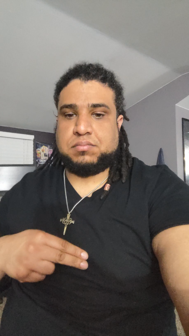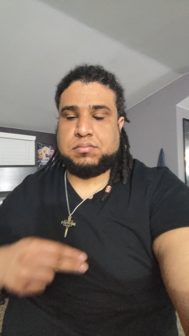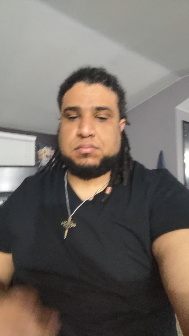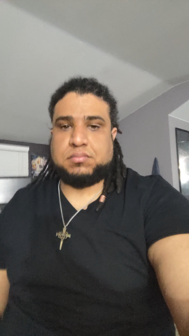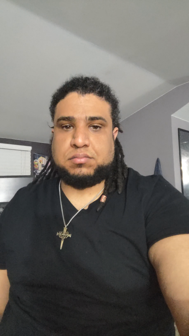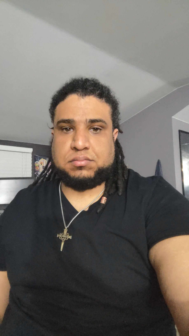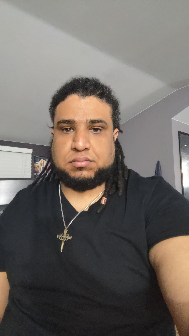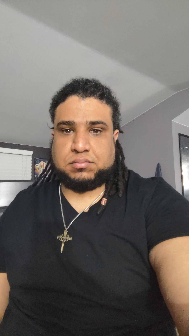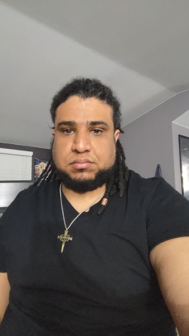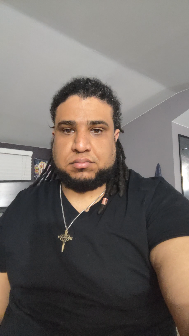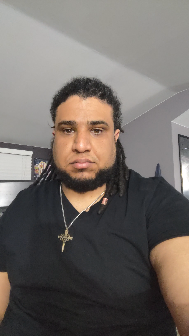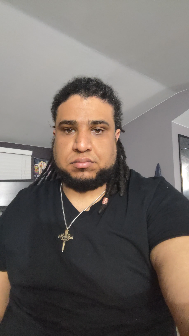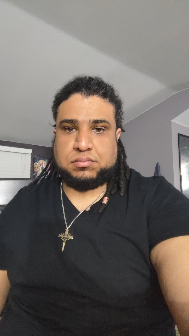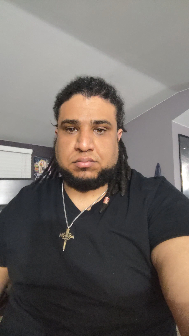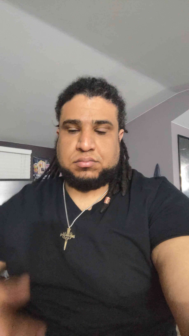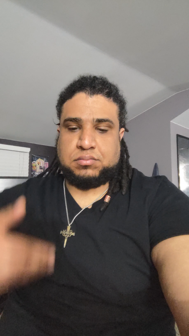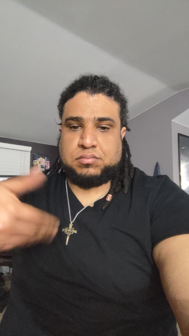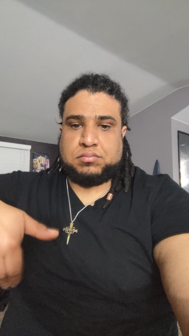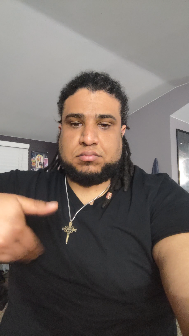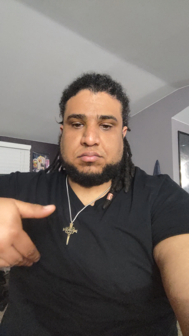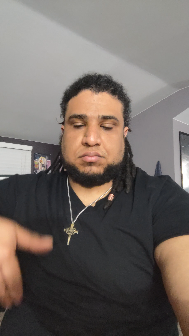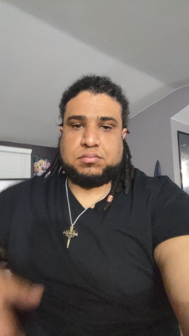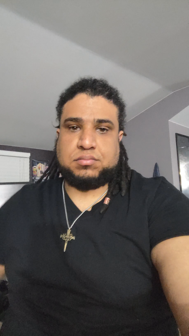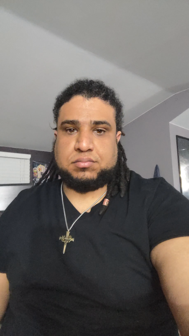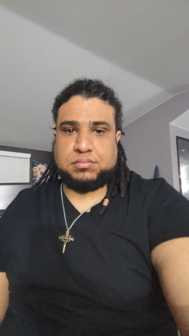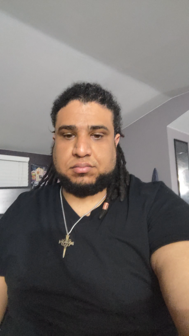shorts